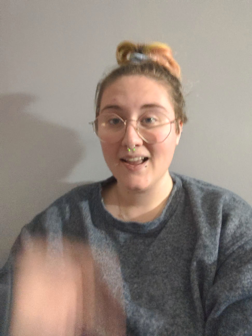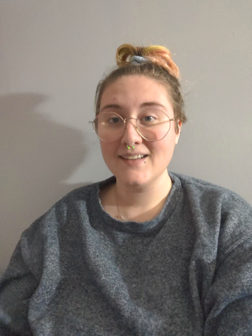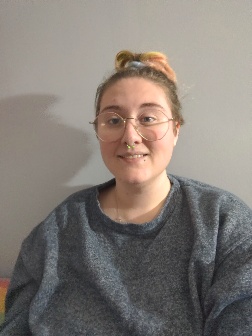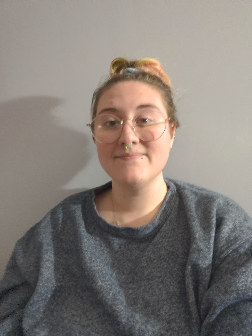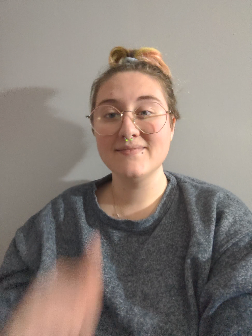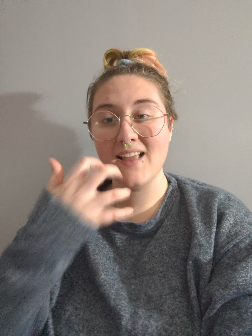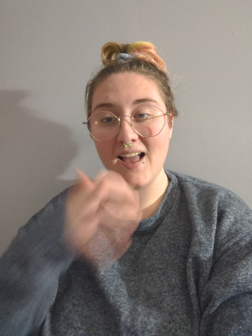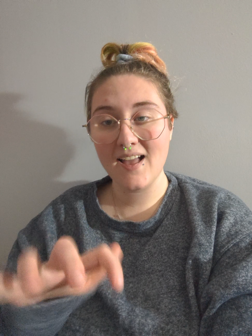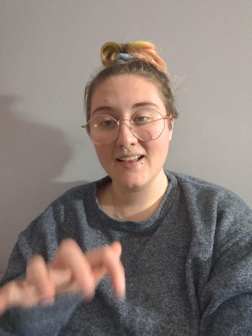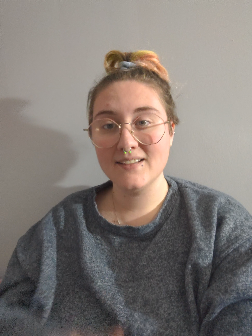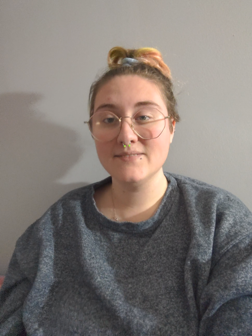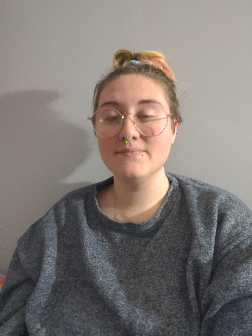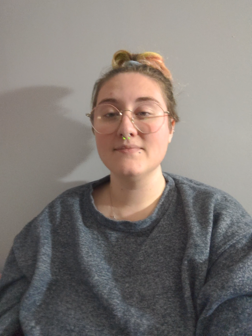hot